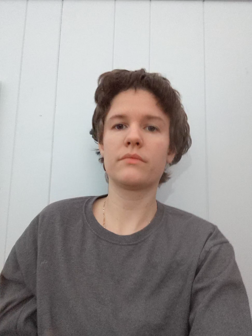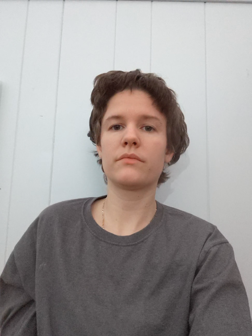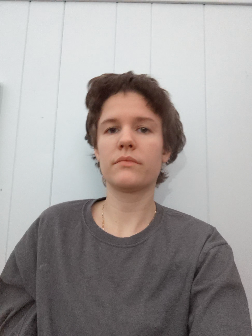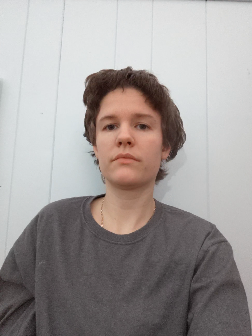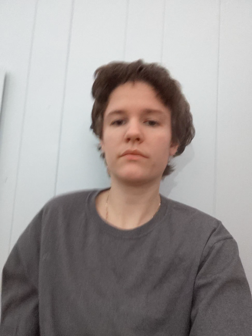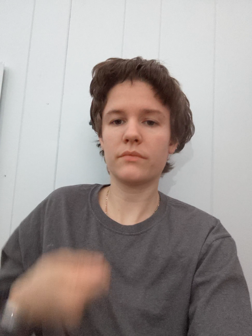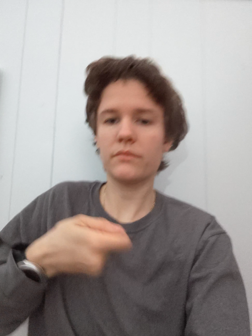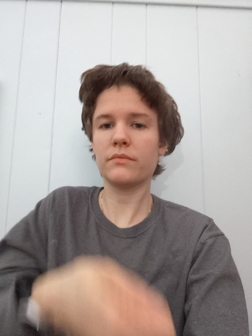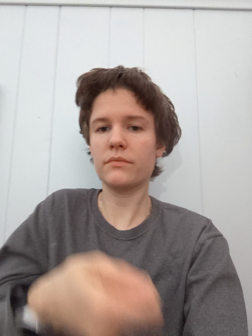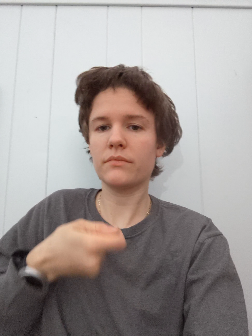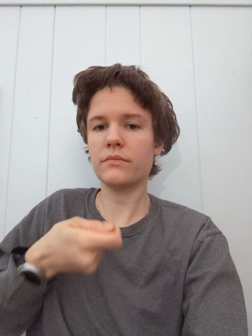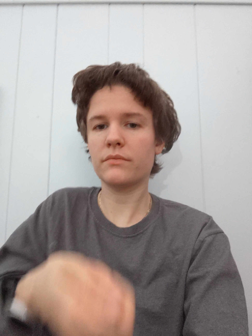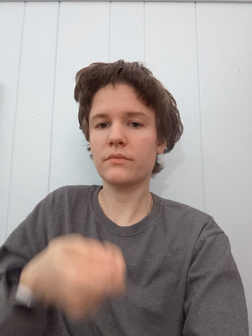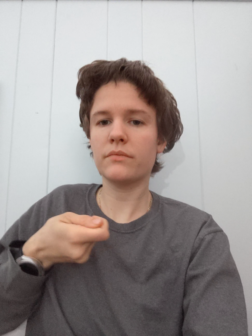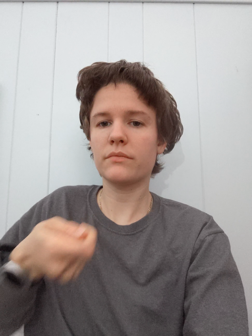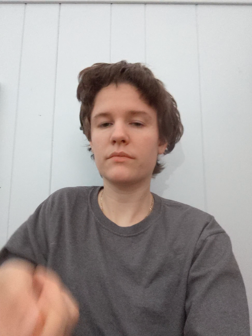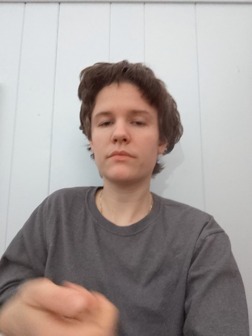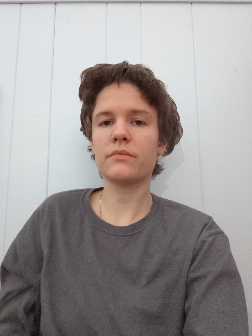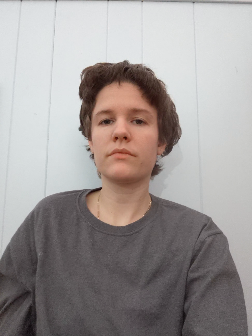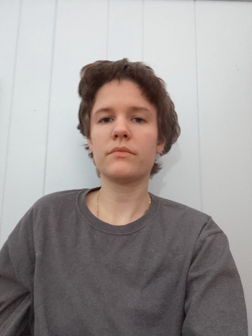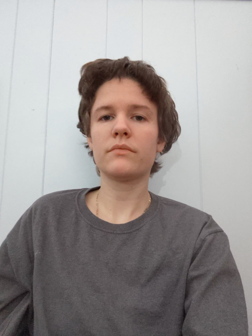vacuum